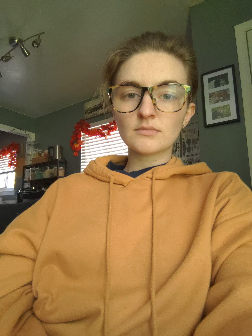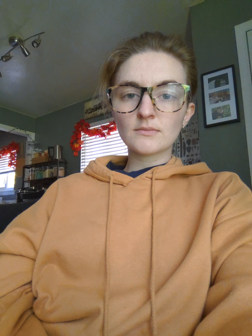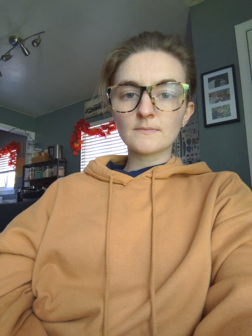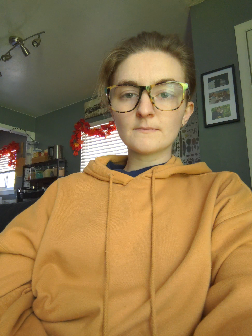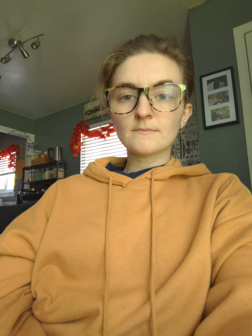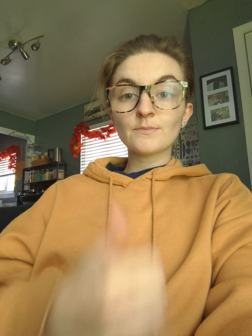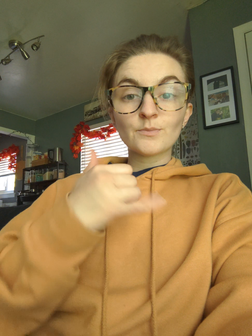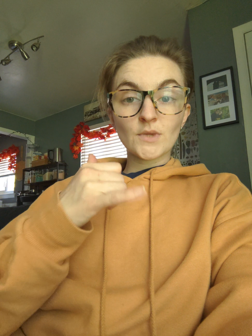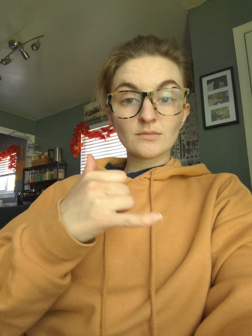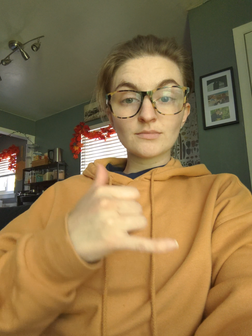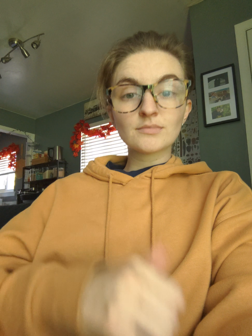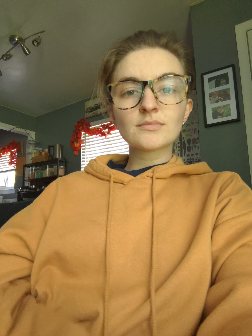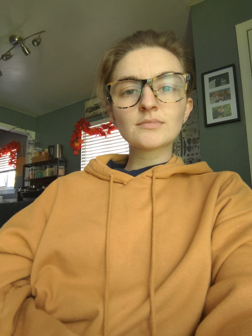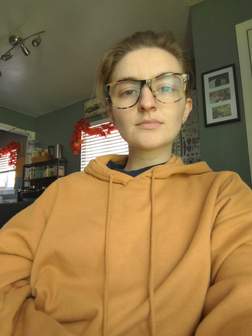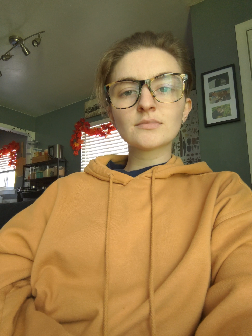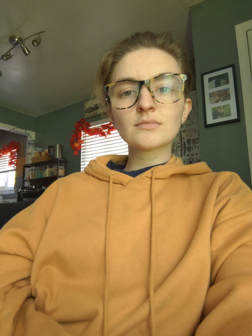play